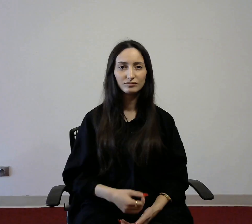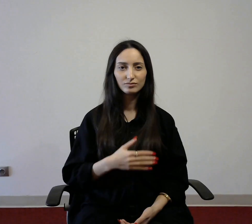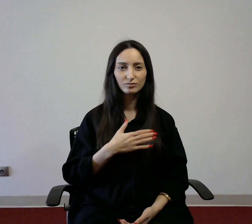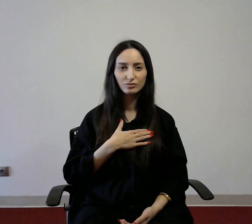mən